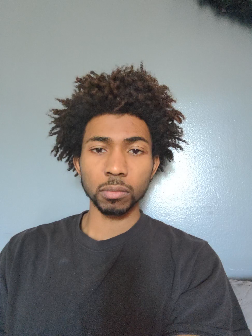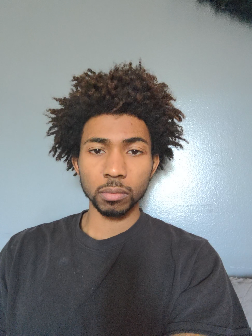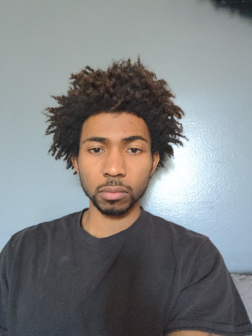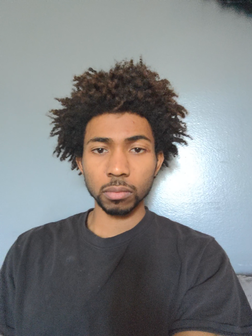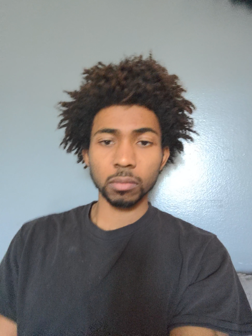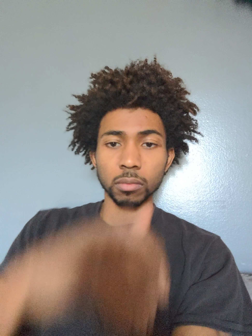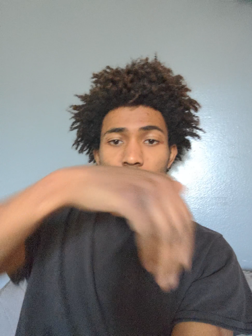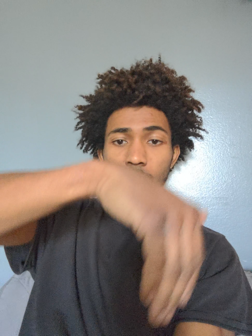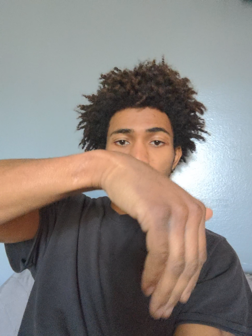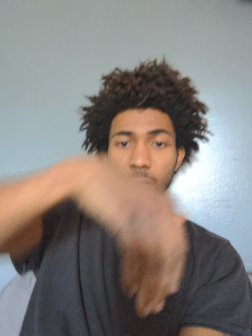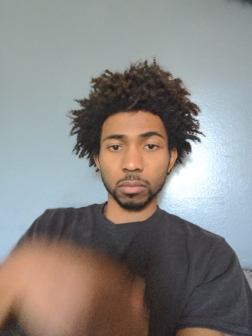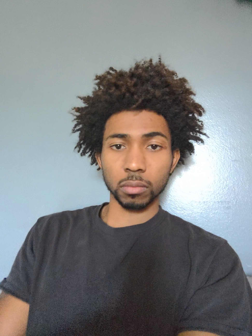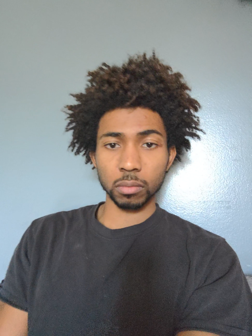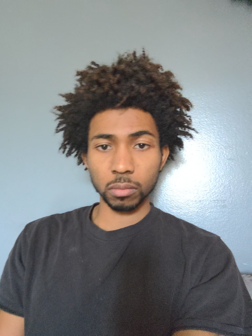night